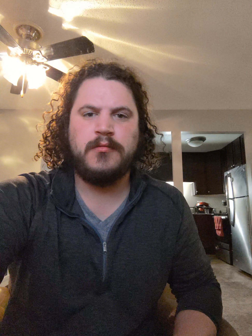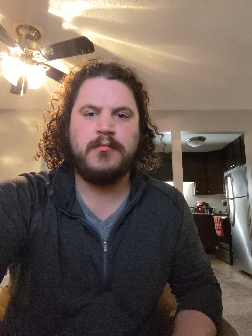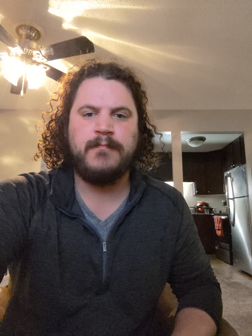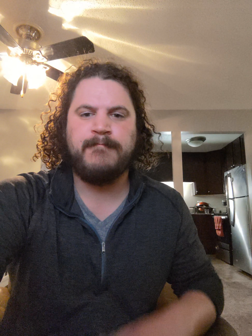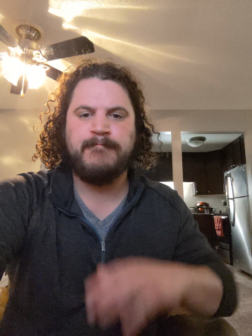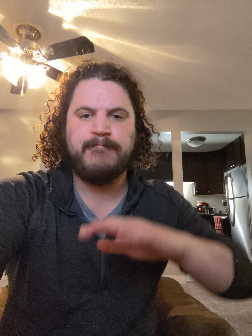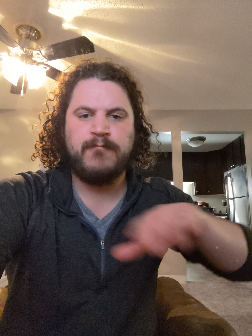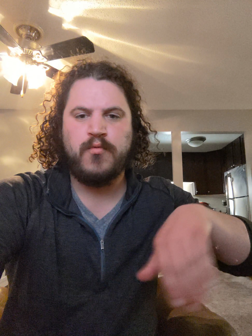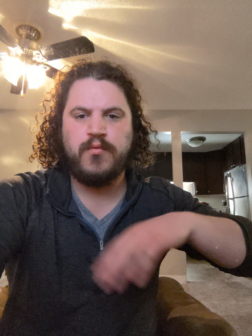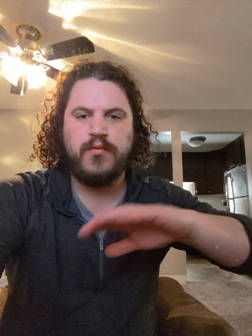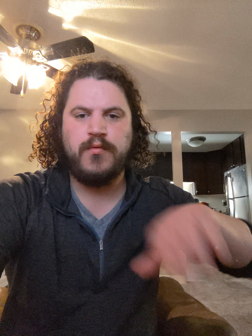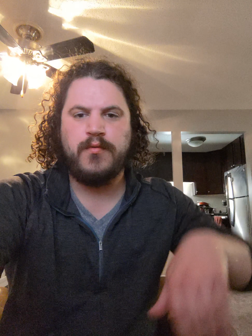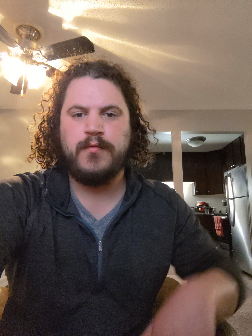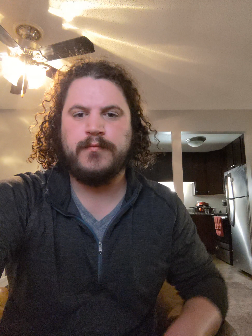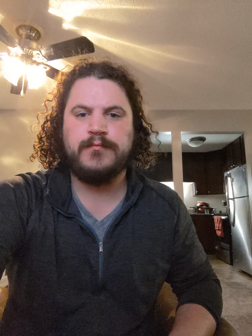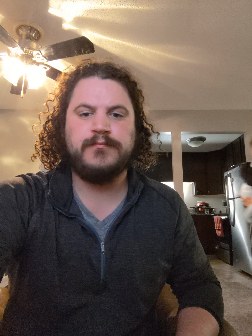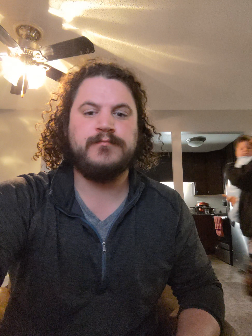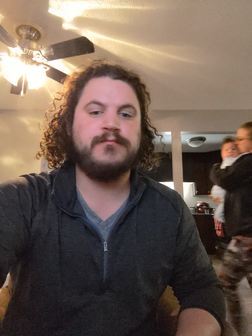pool